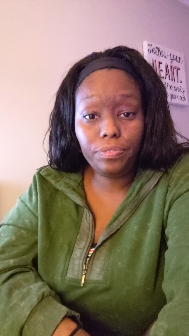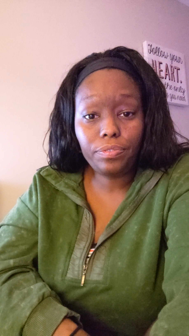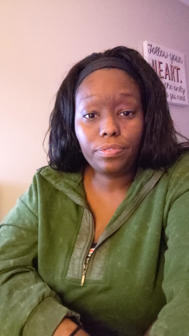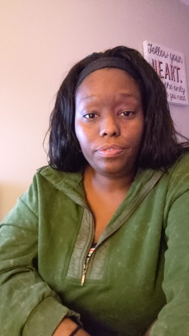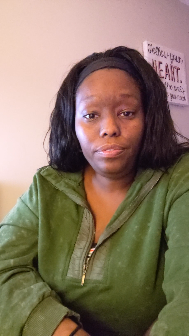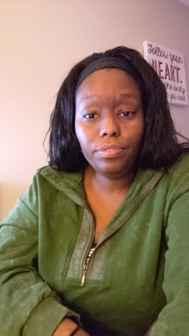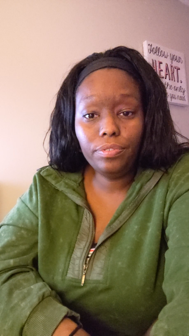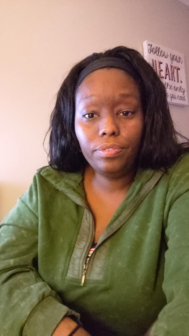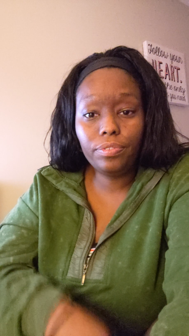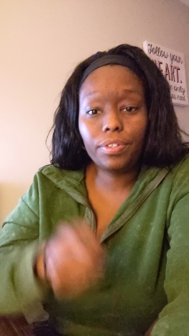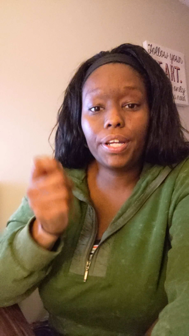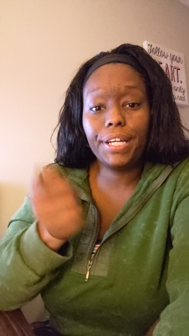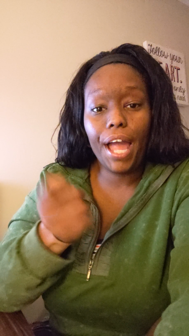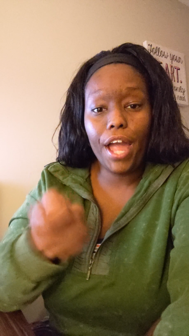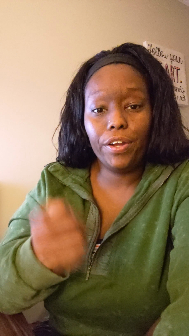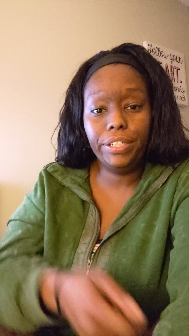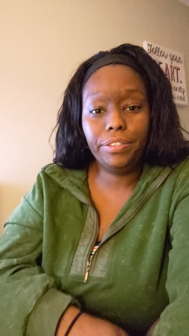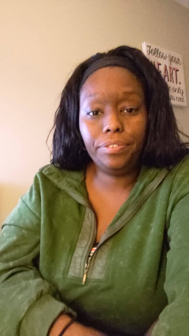cart